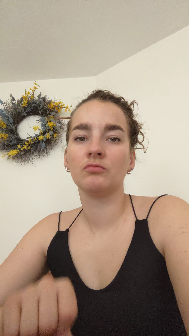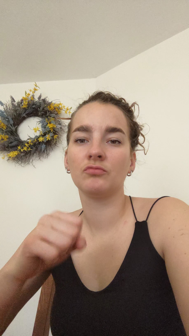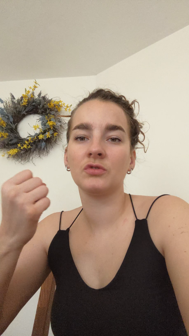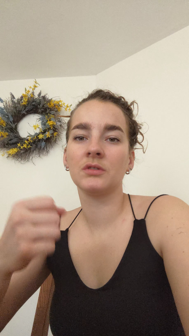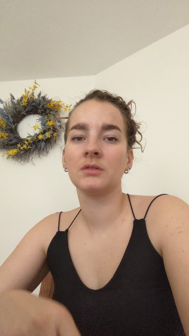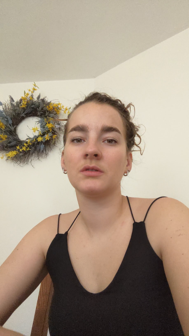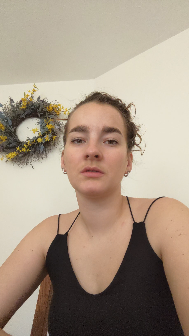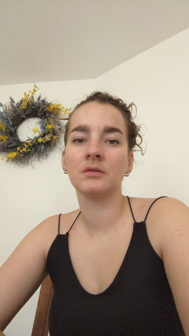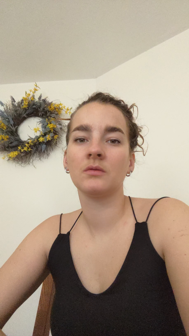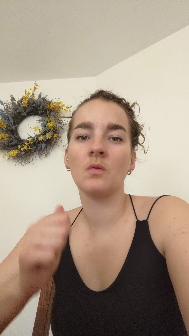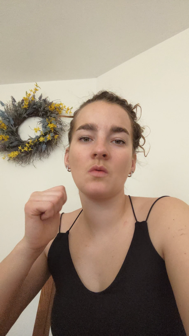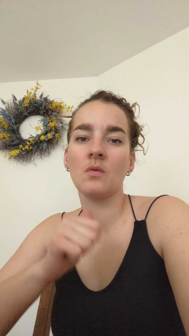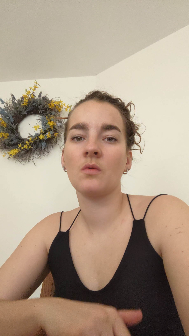coats